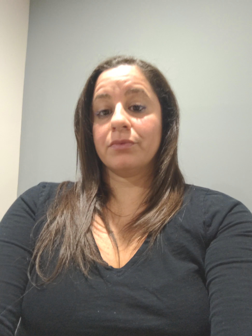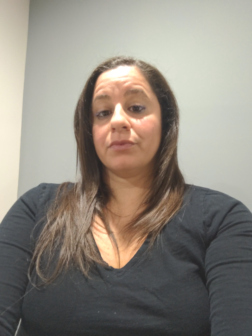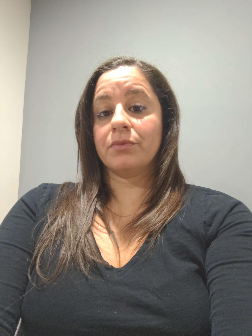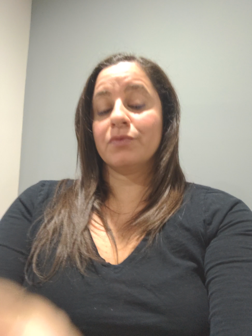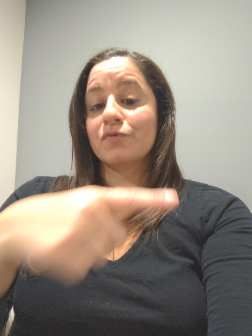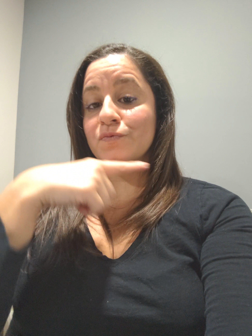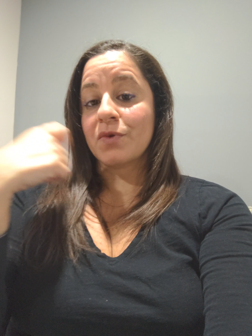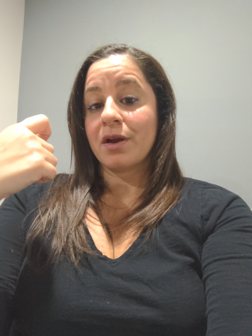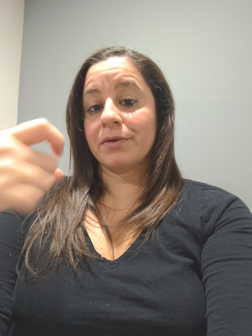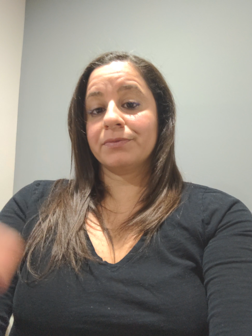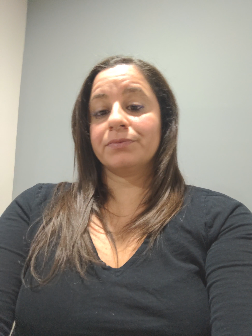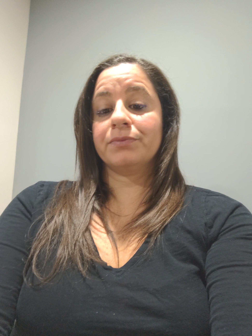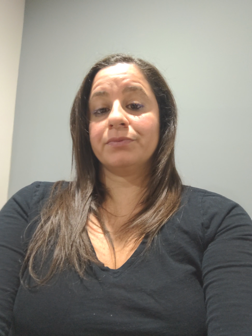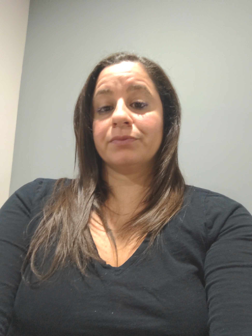dry